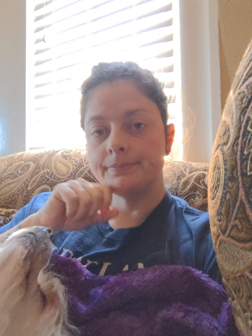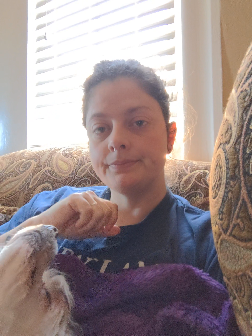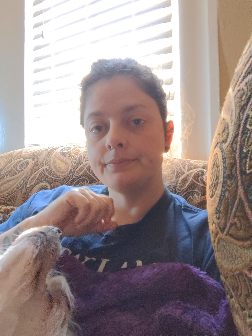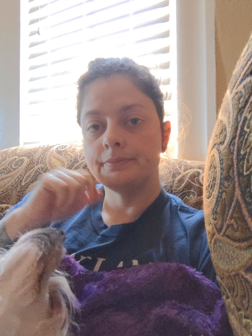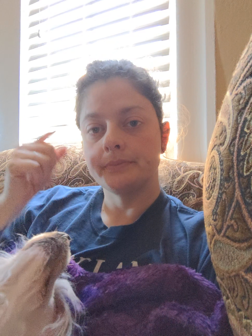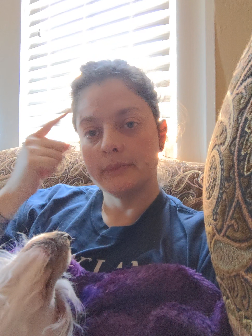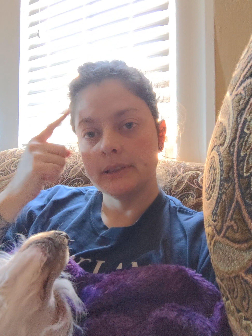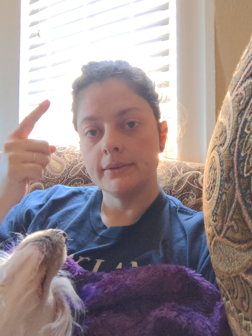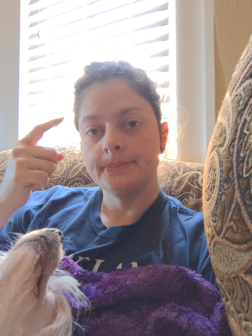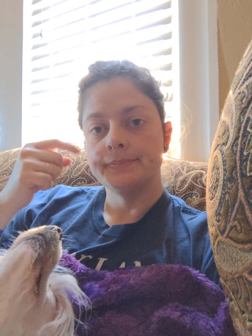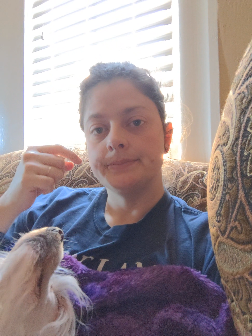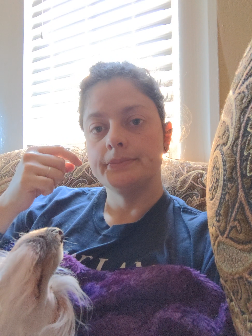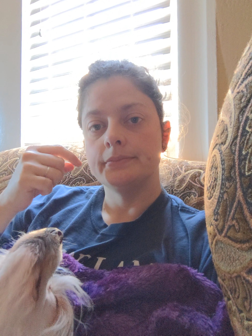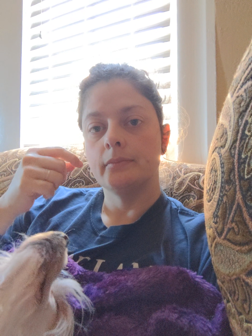penny